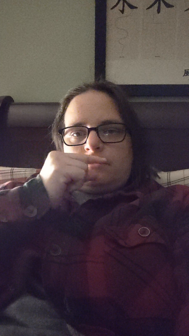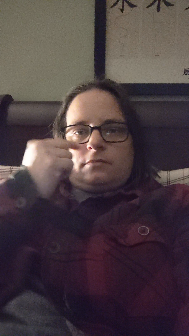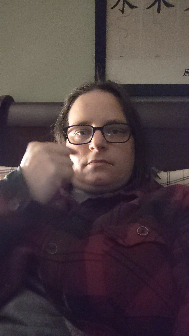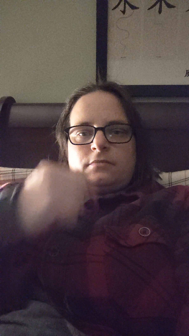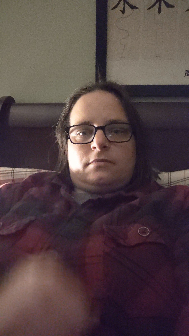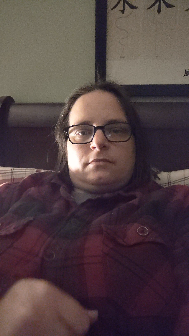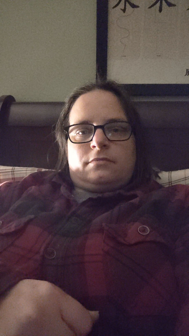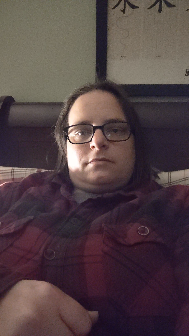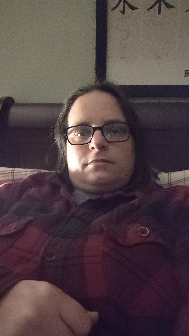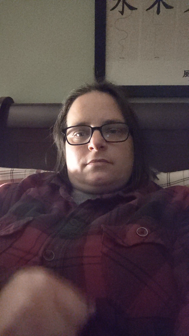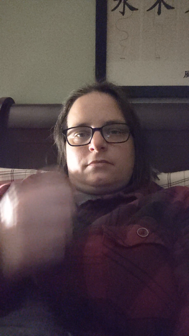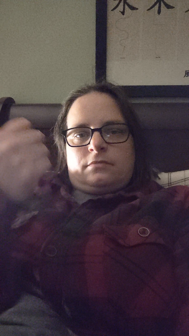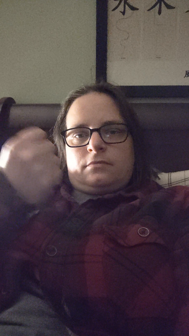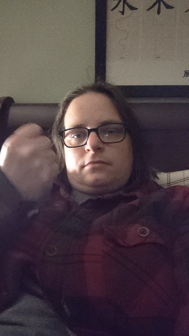hold